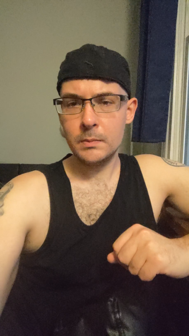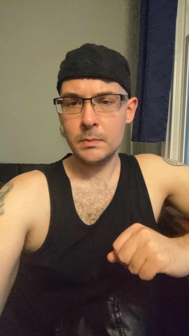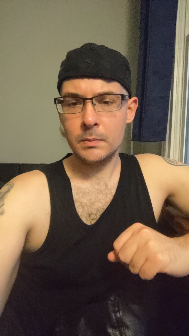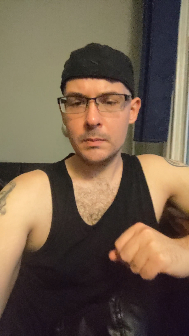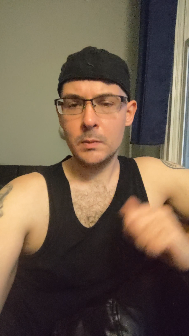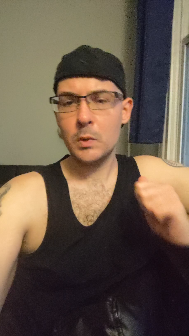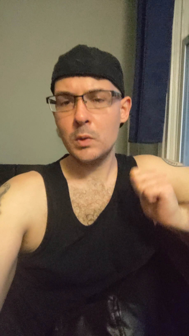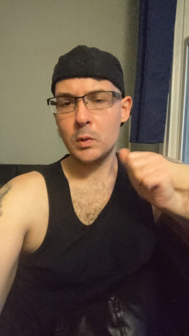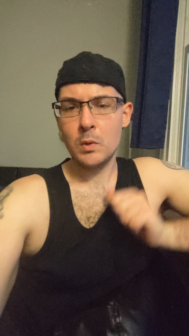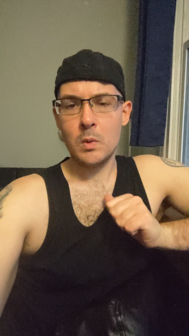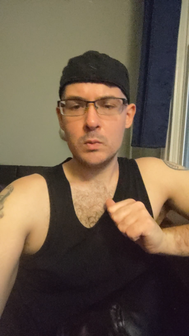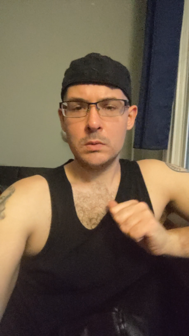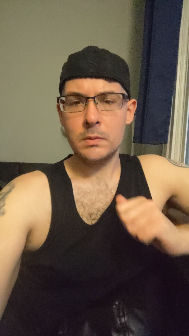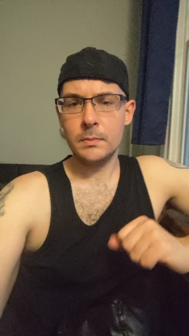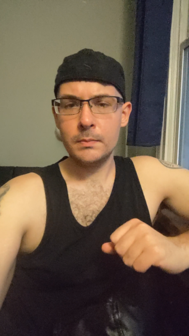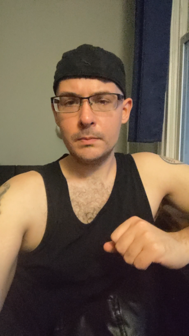coats